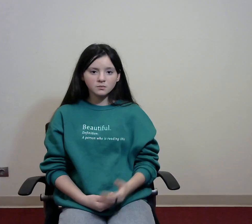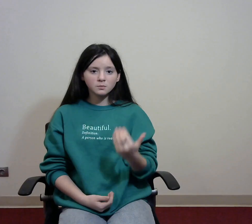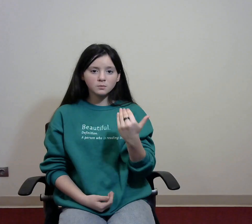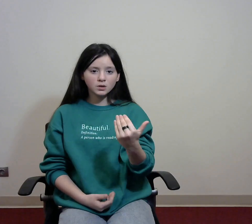siz